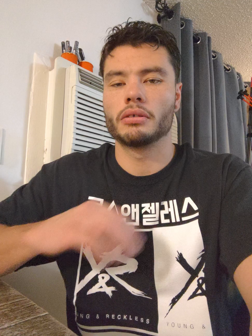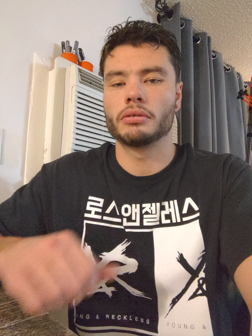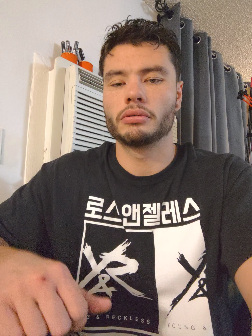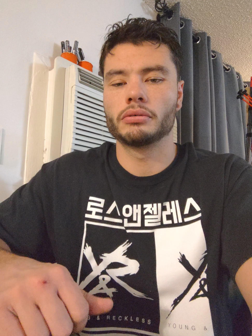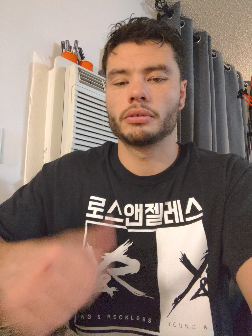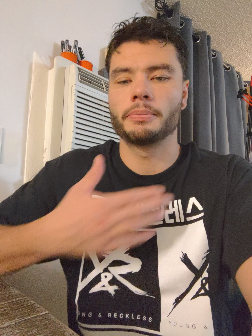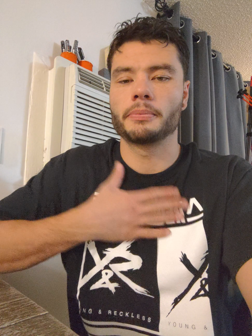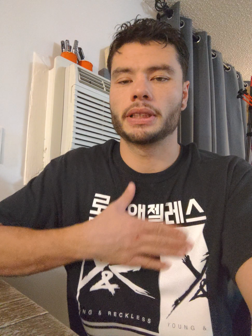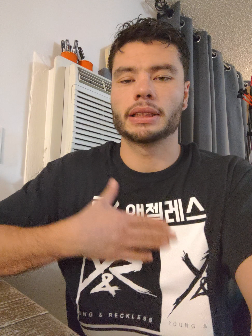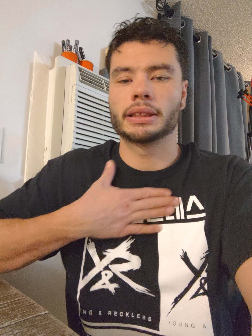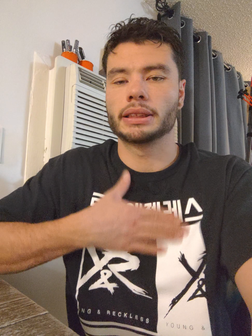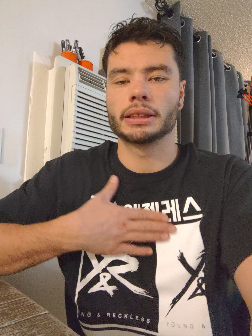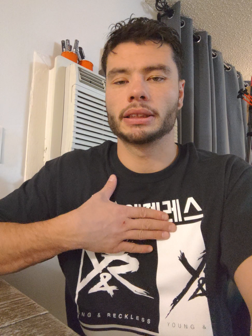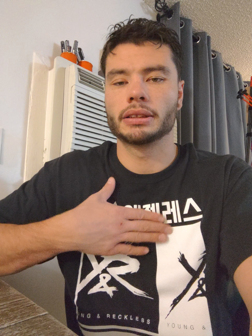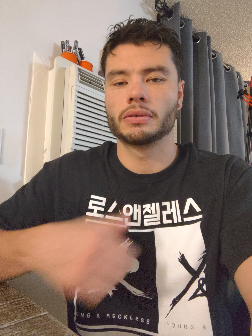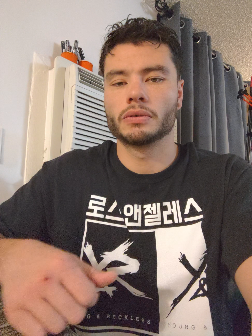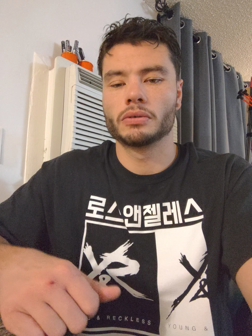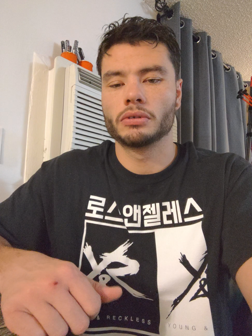please